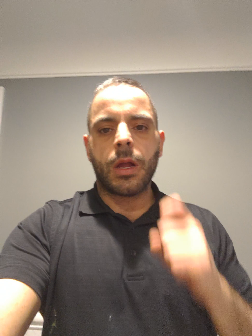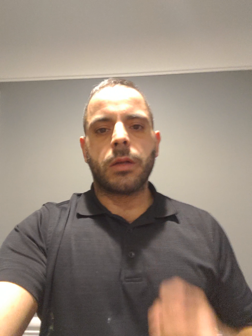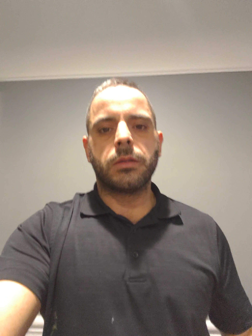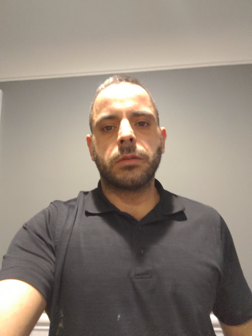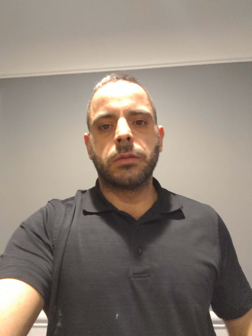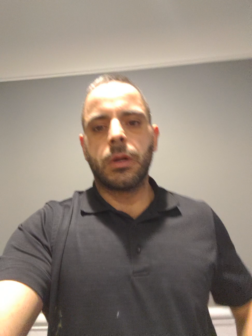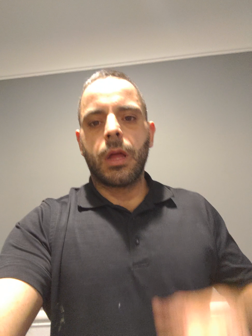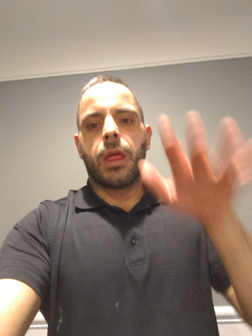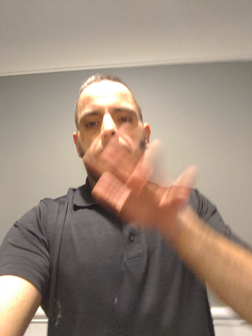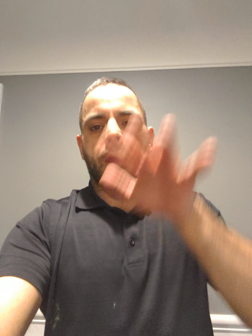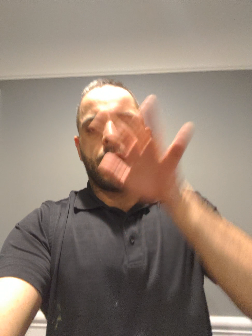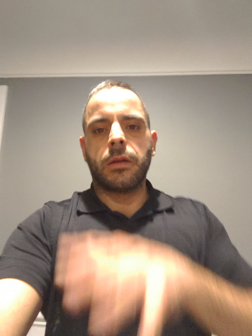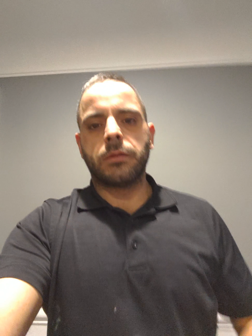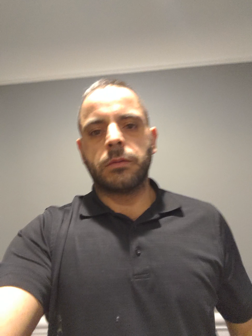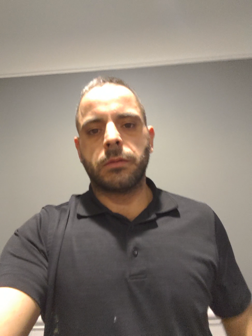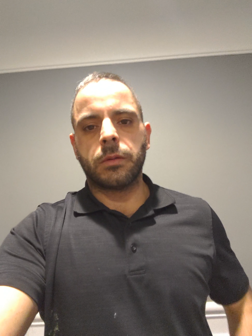alligator